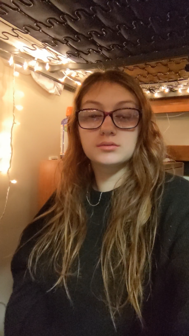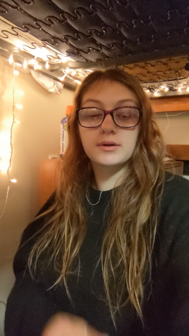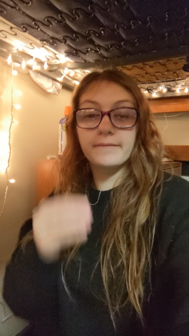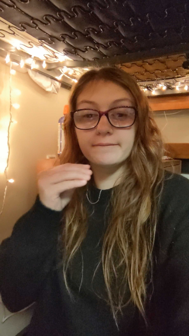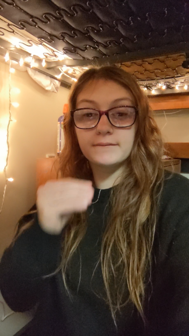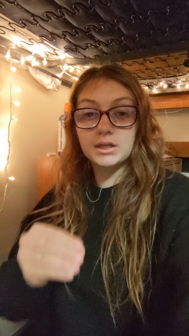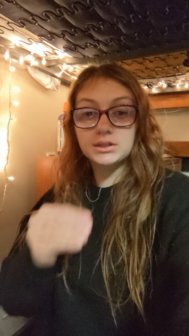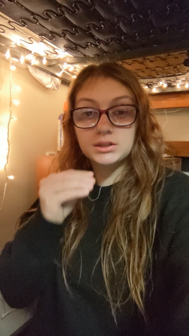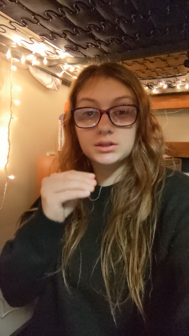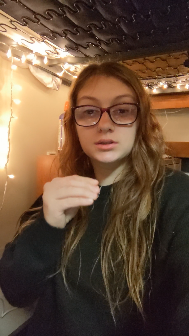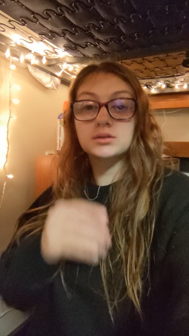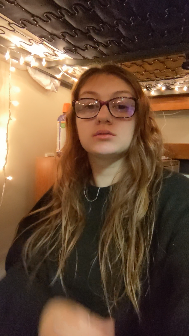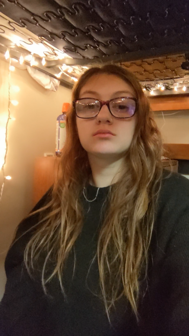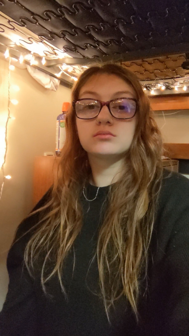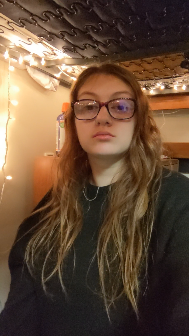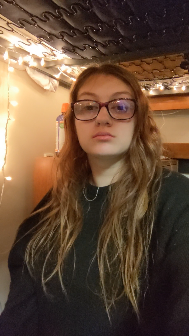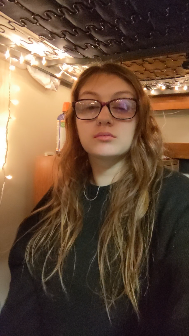fix